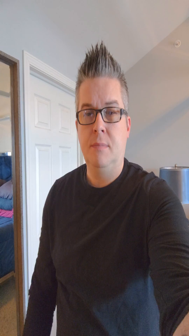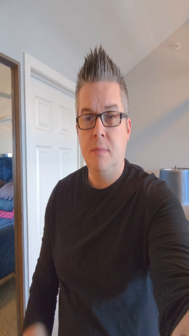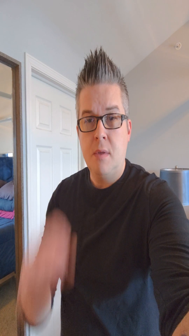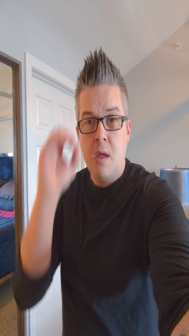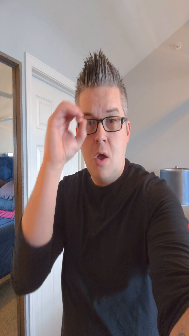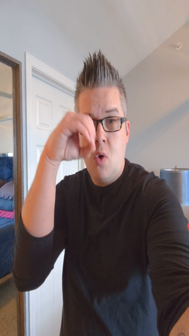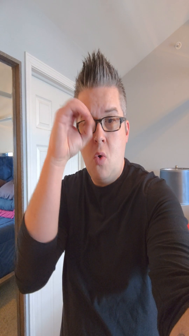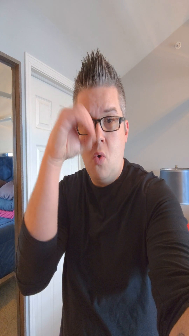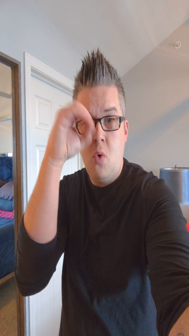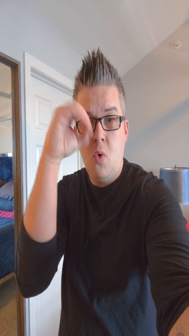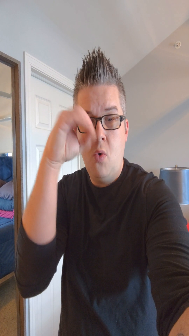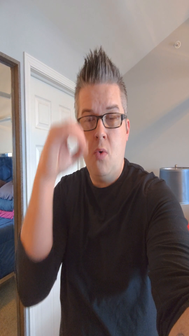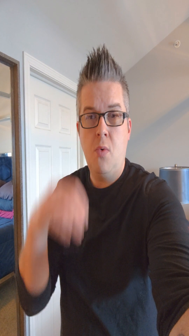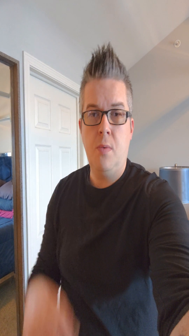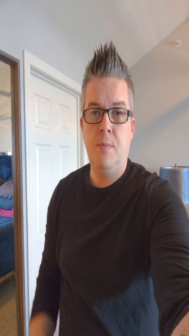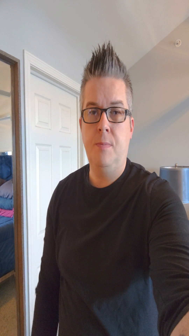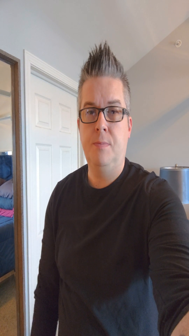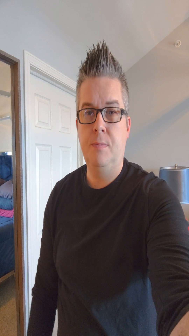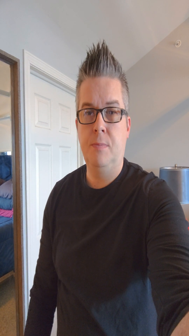owl